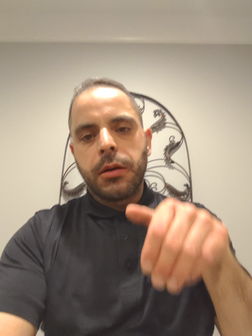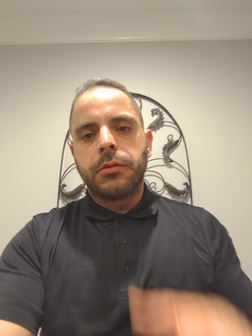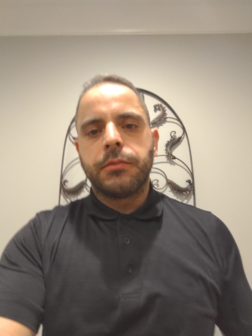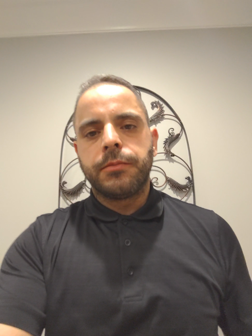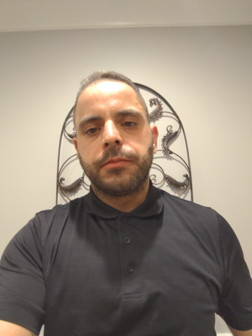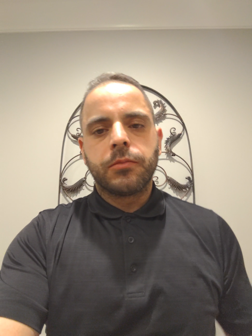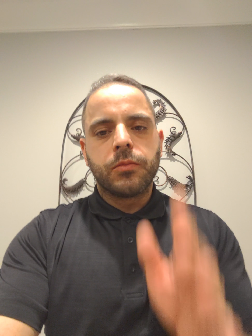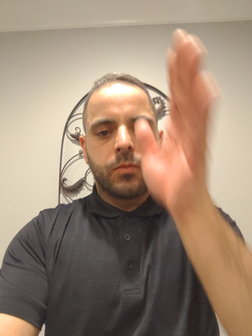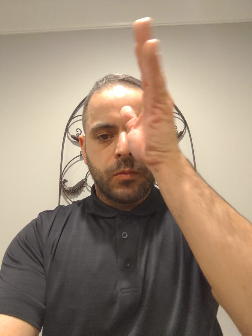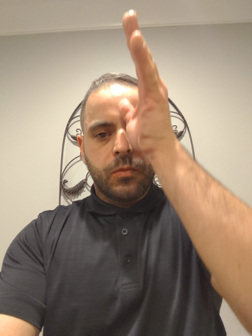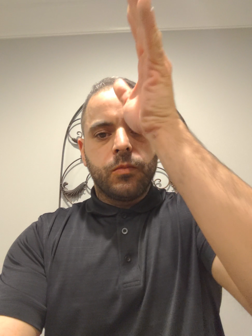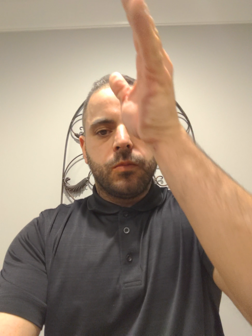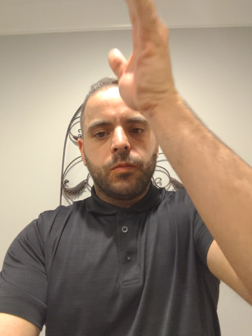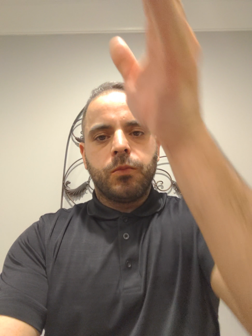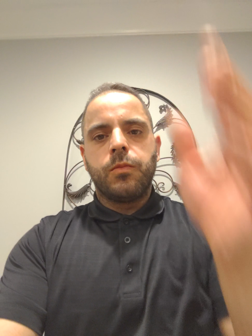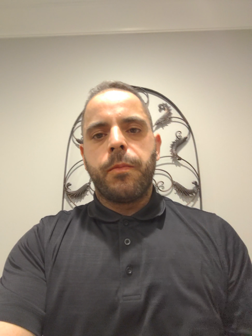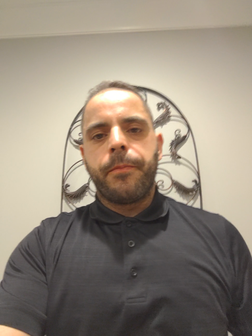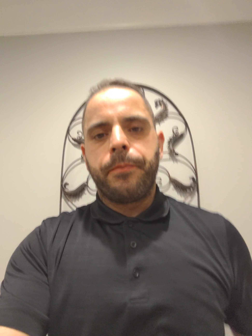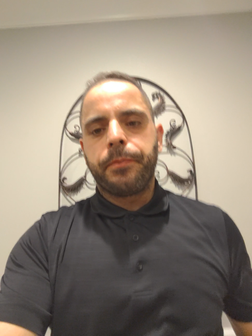grandpa